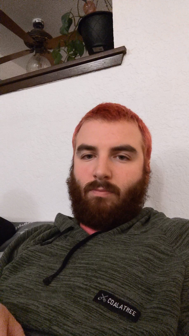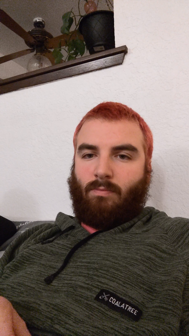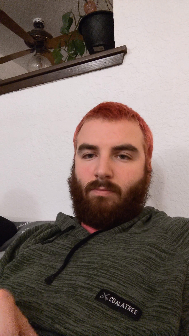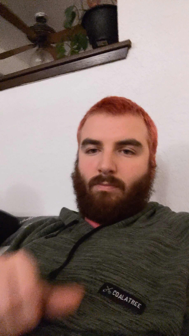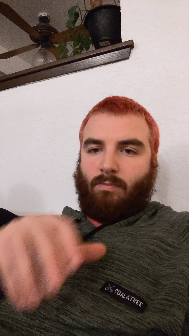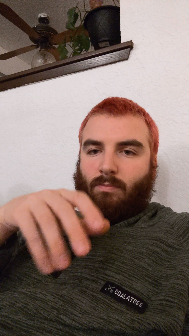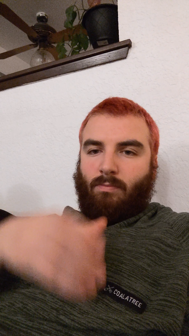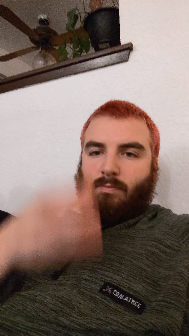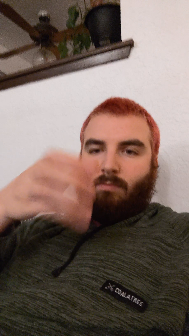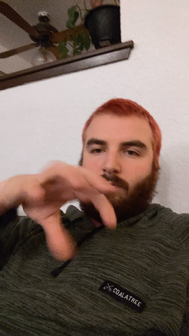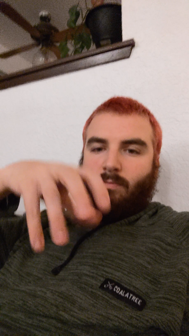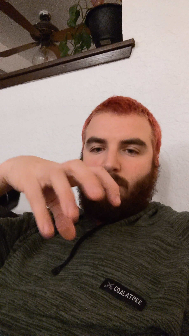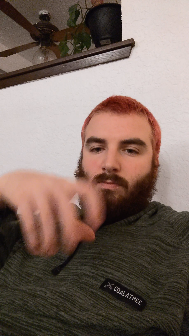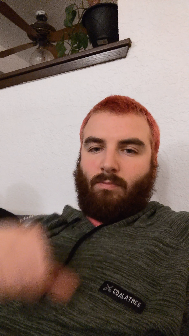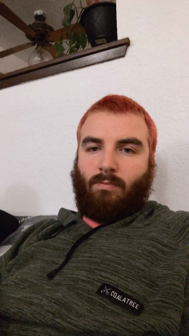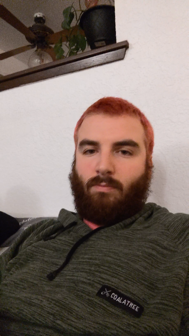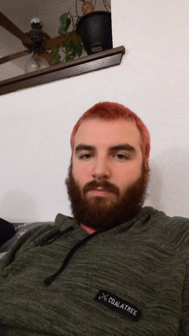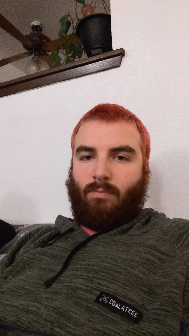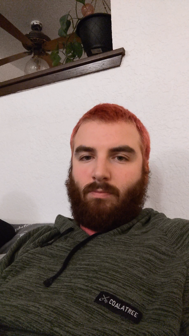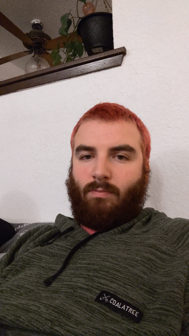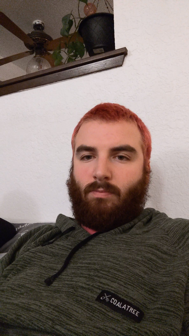jar